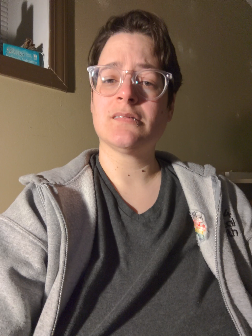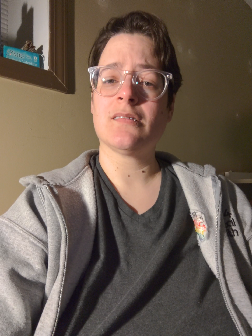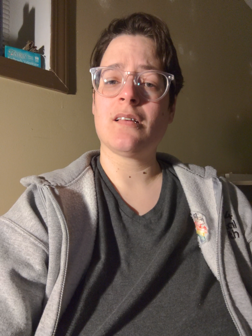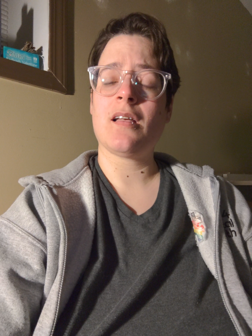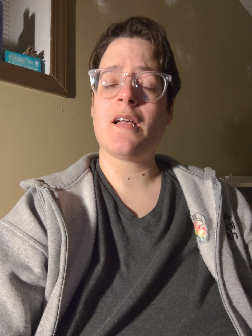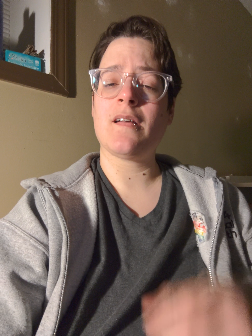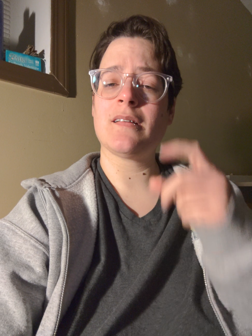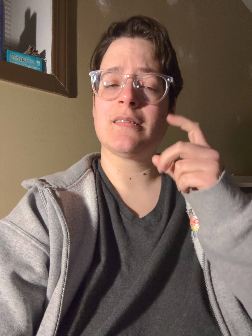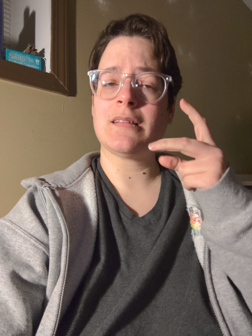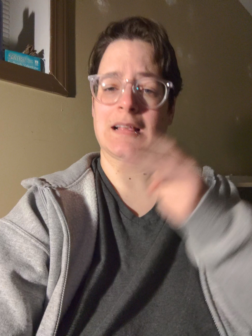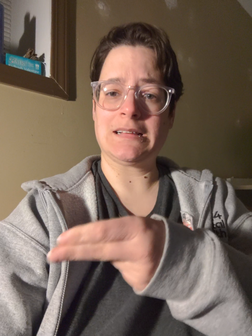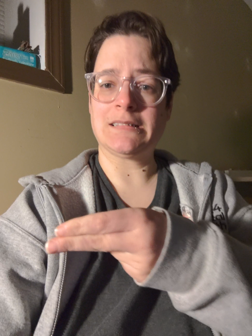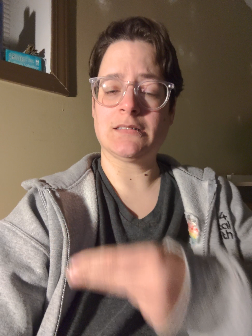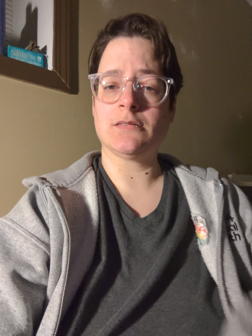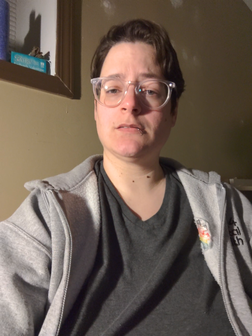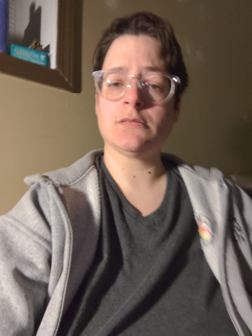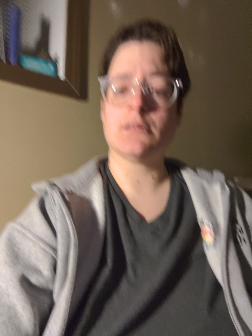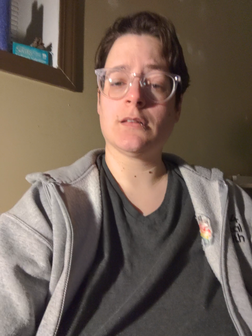cut